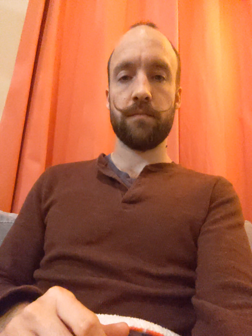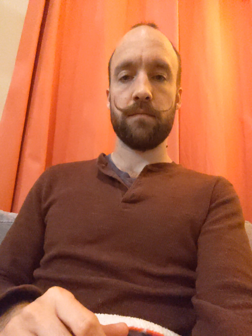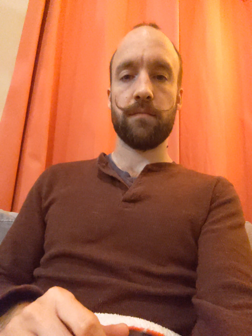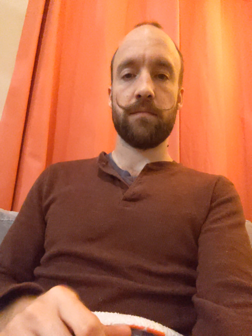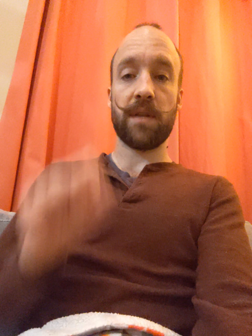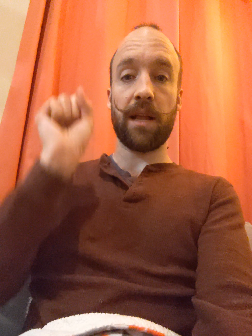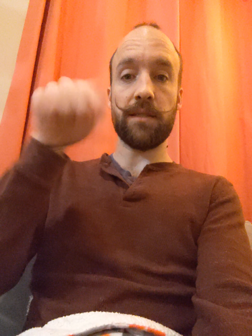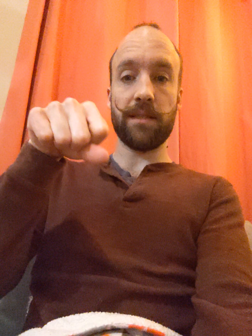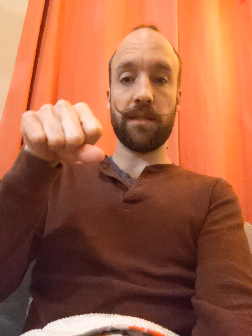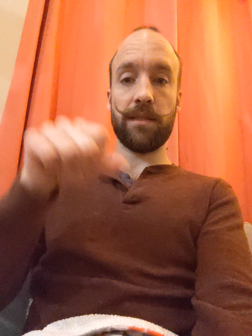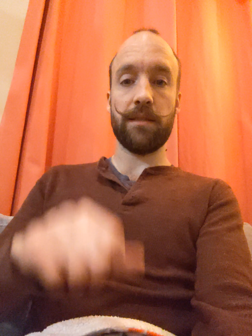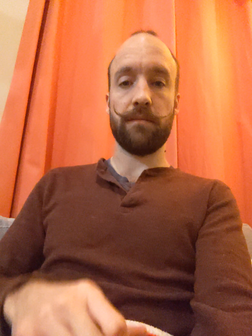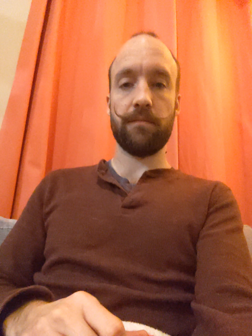yes